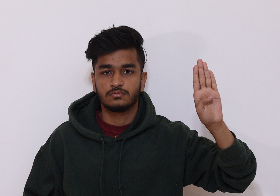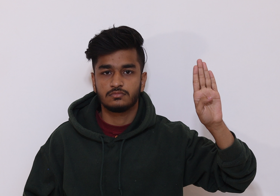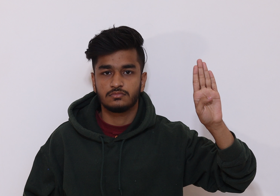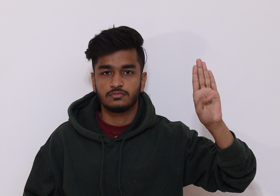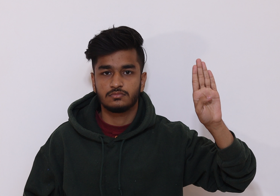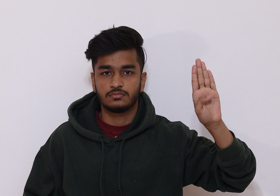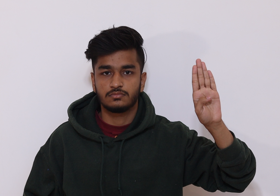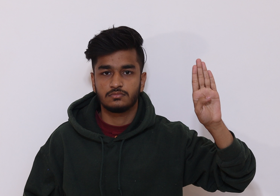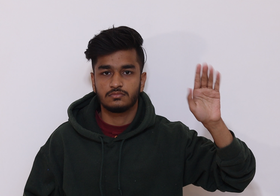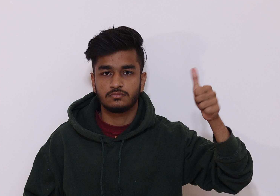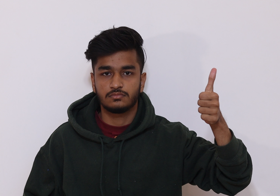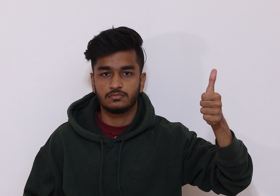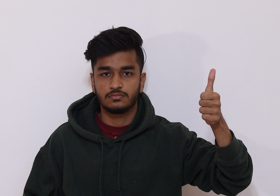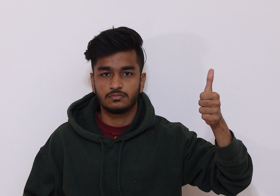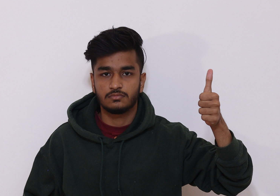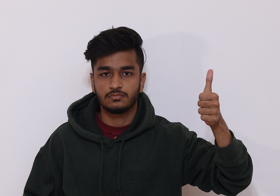best